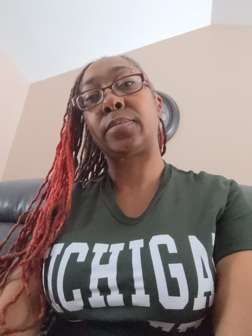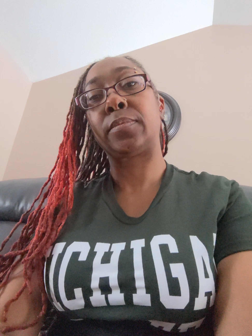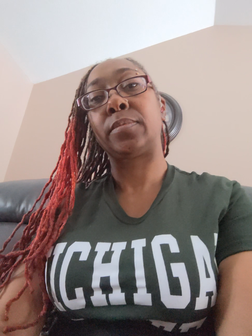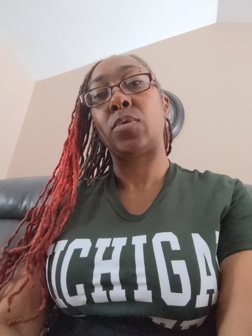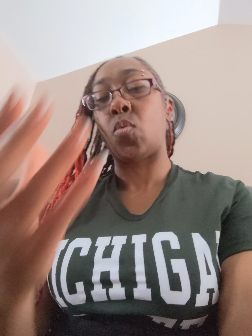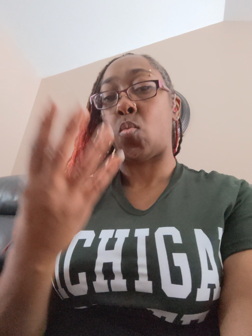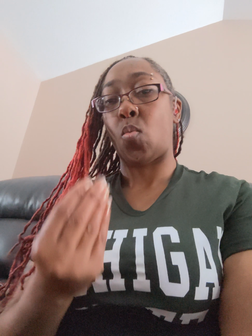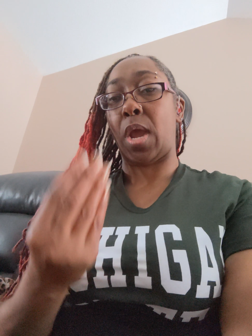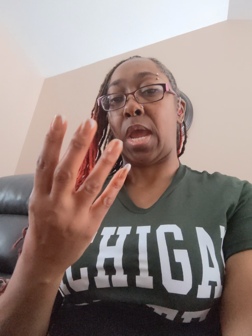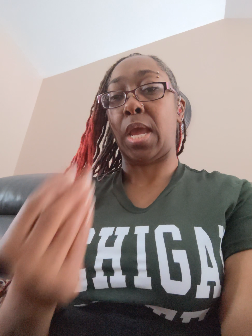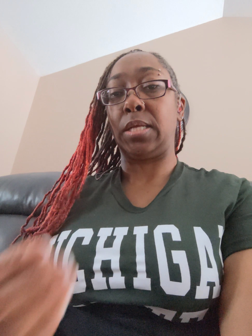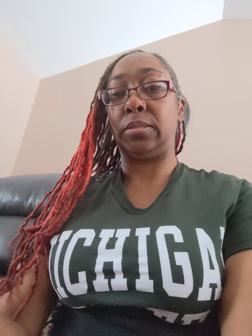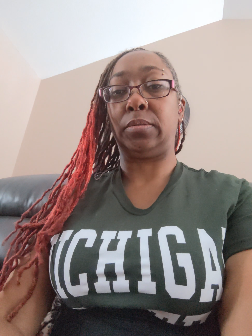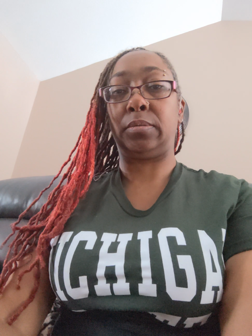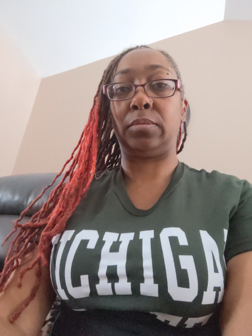wet